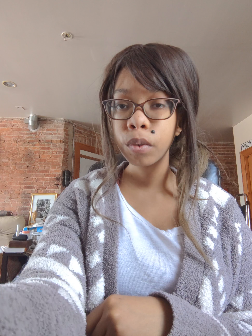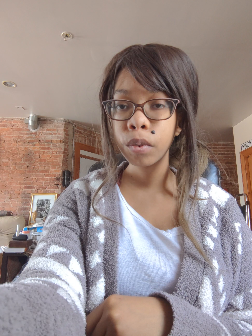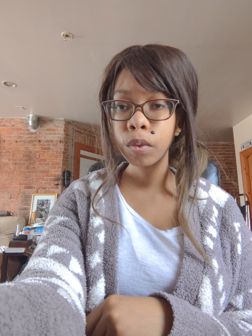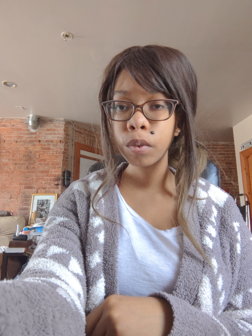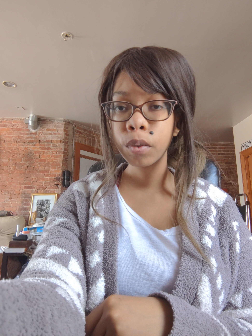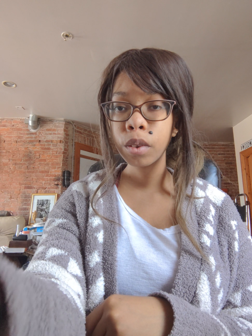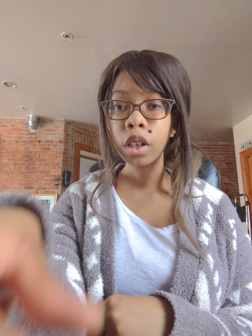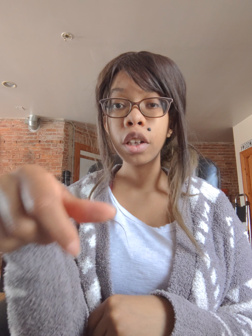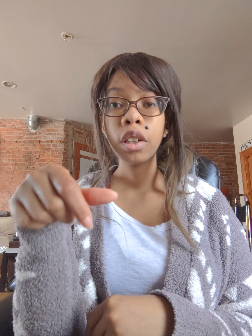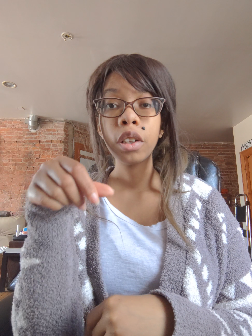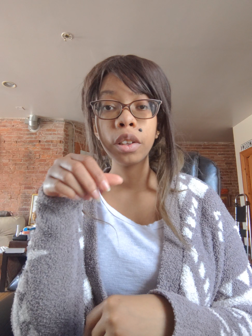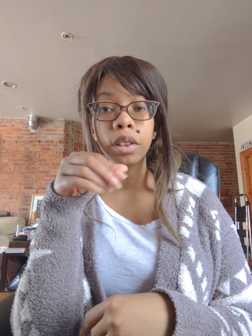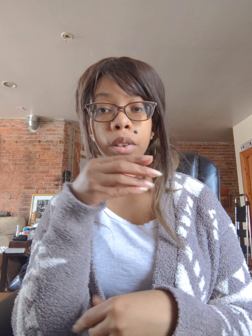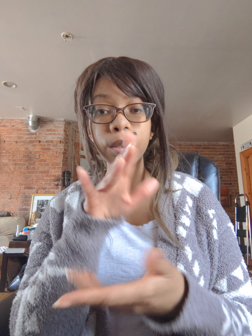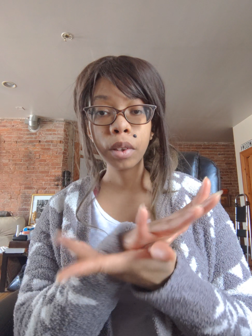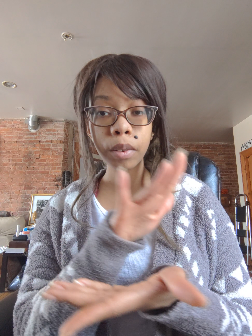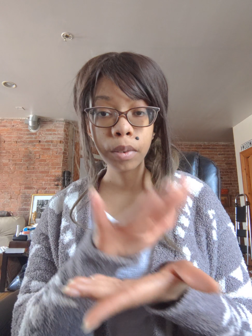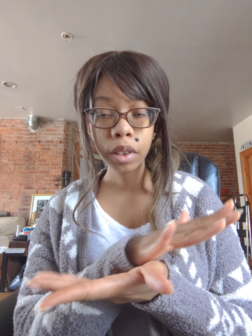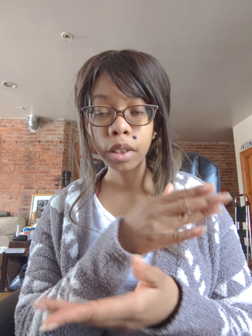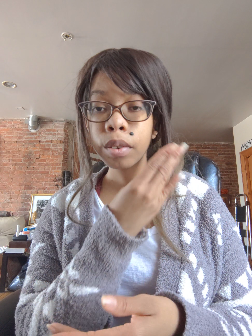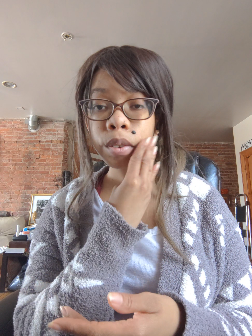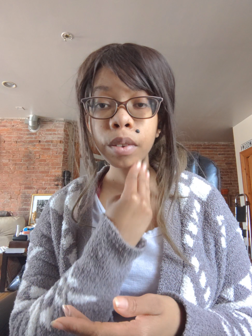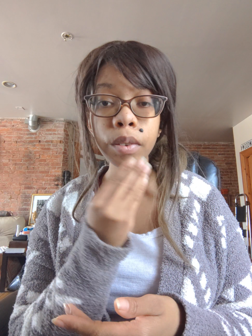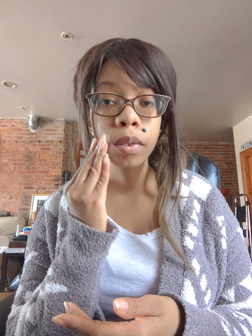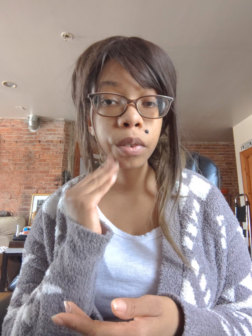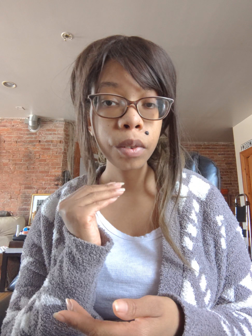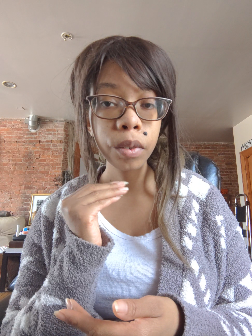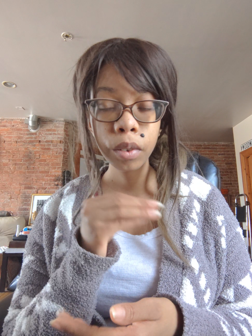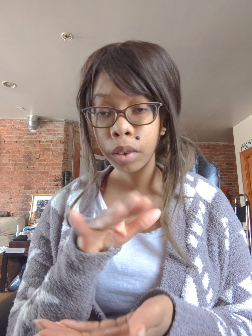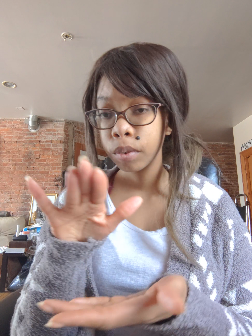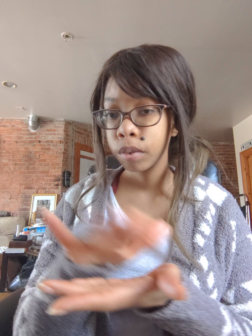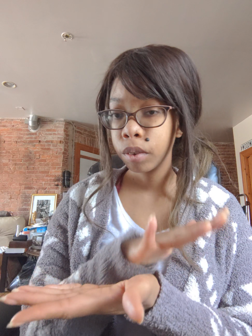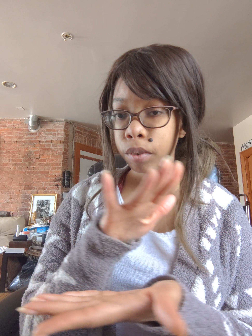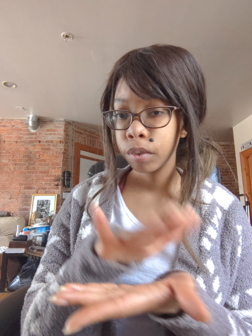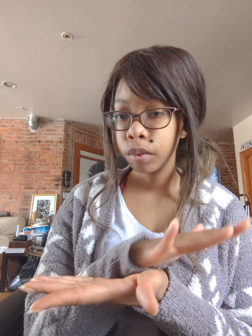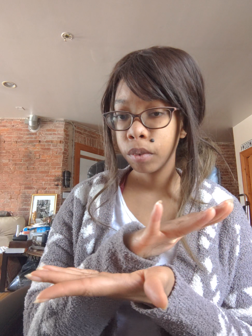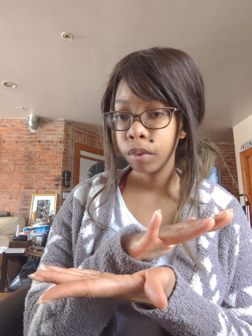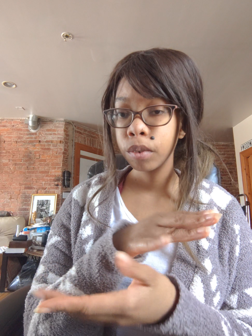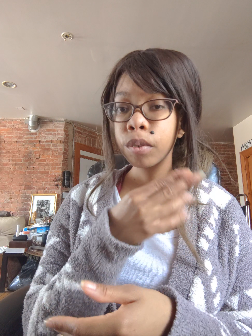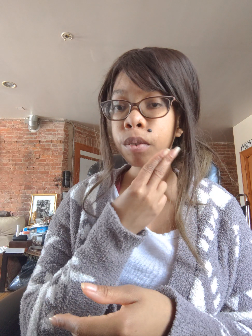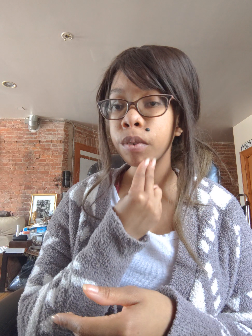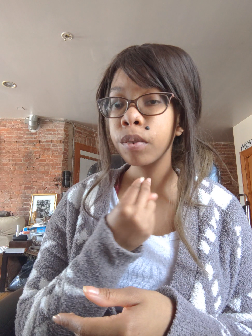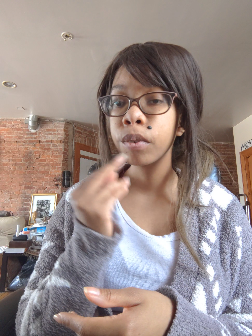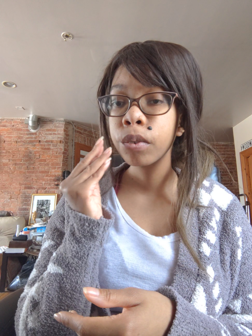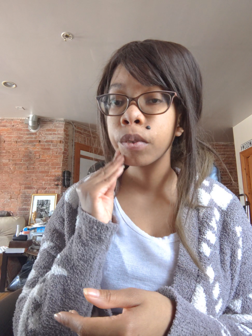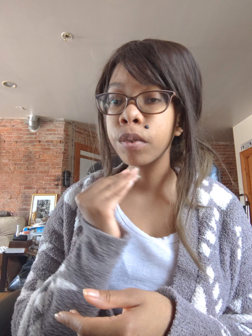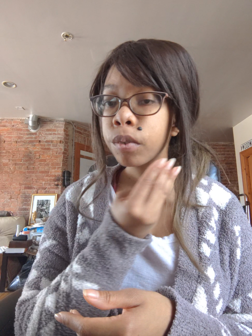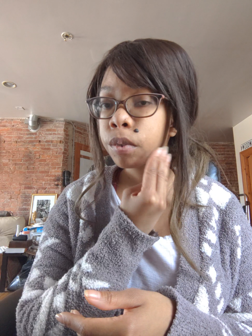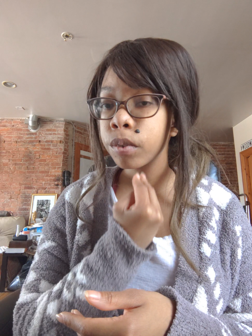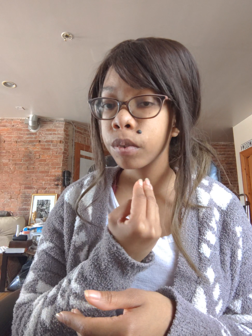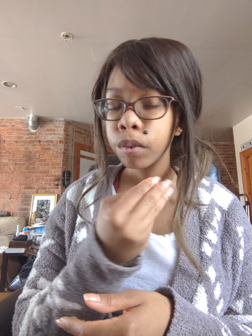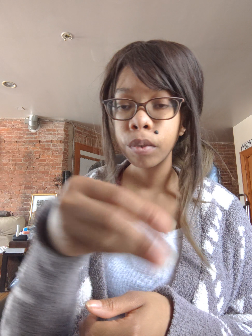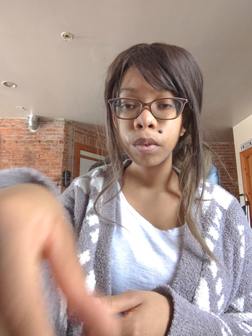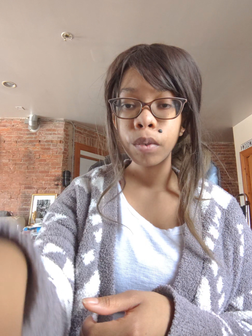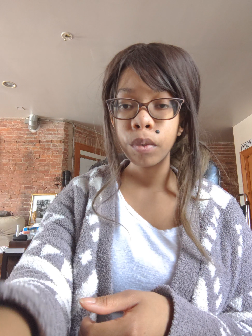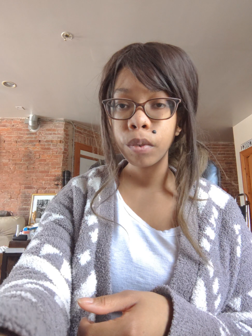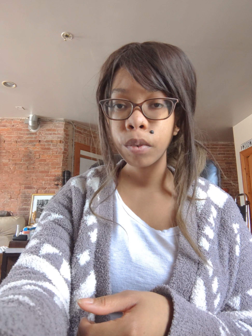napkin